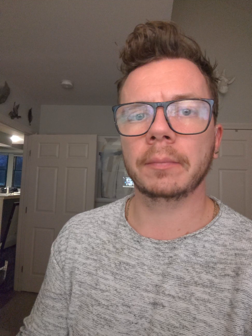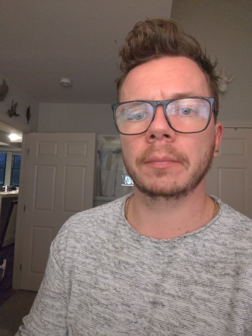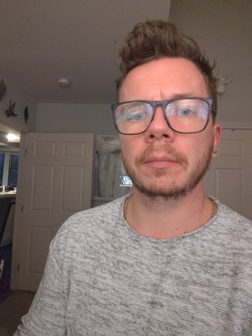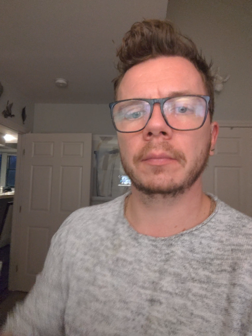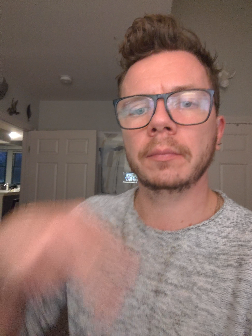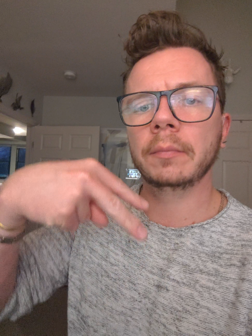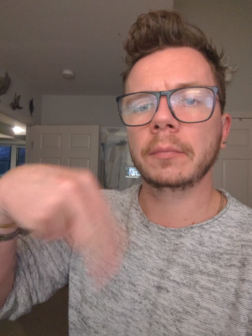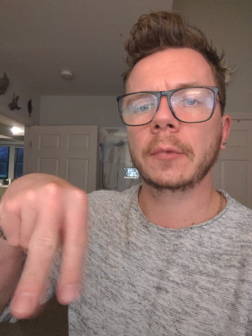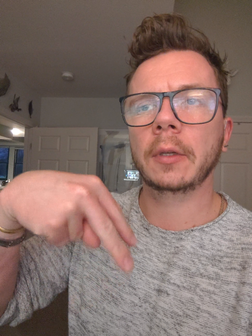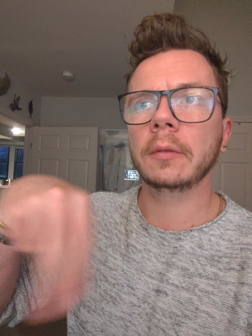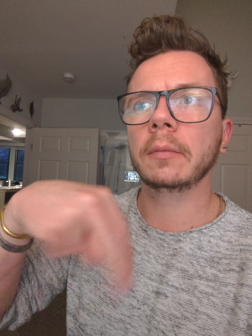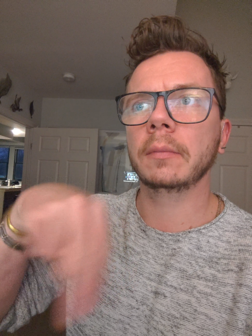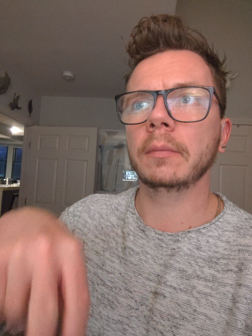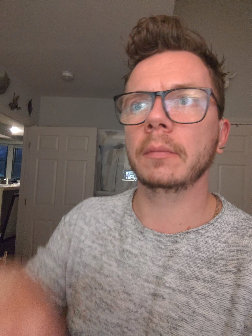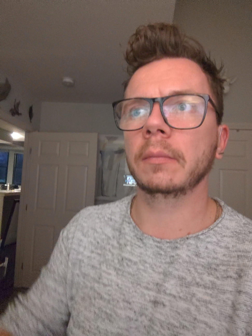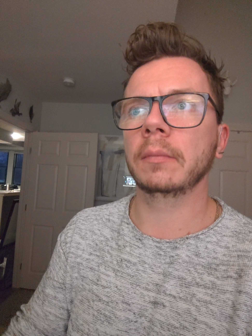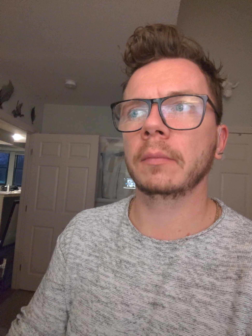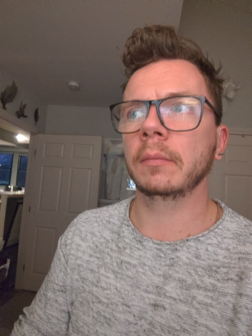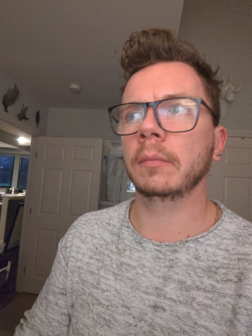dance